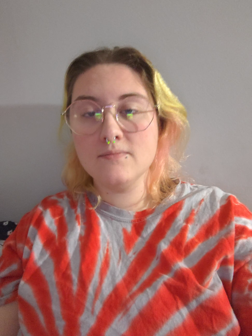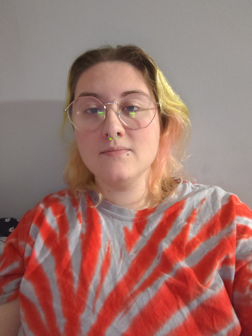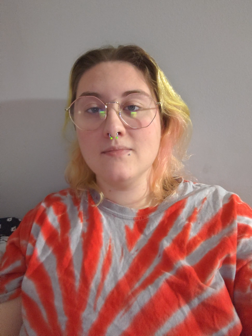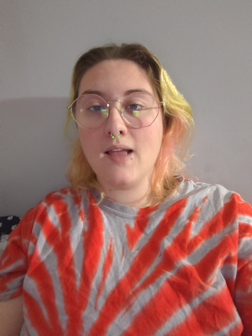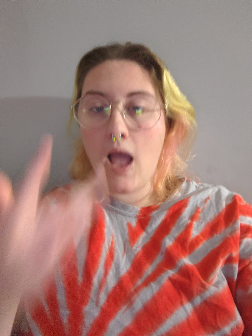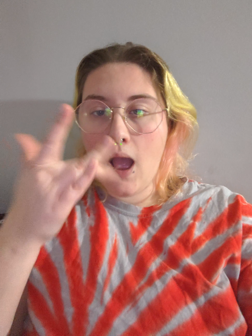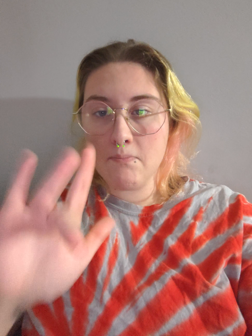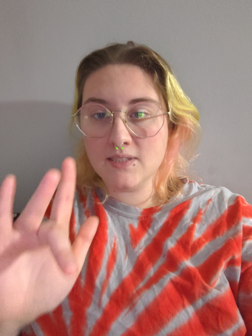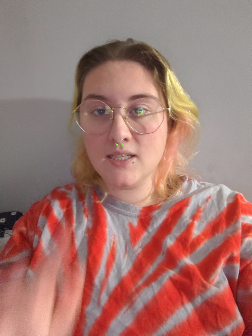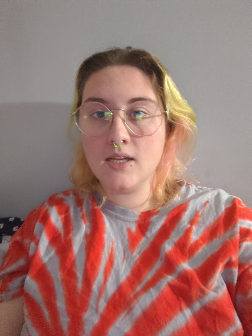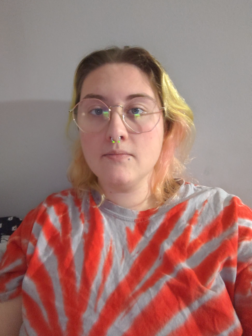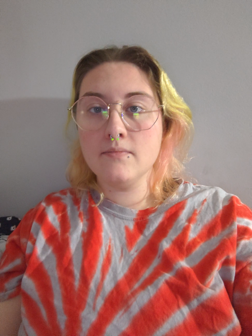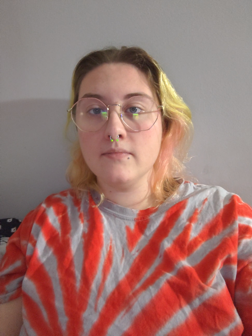empty